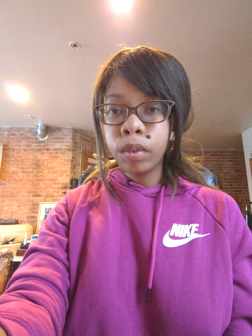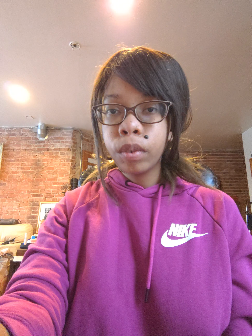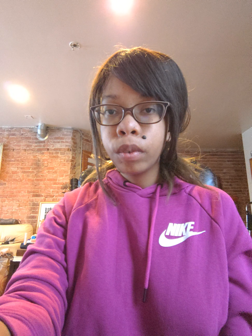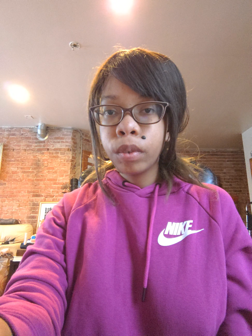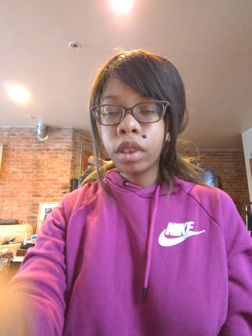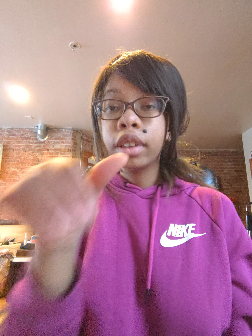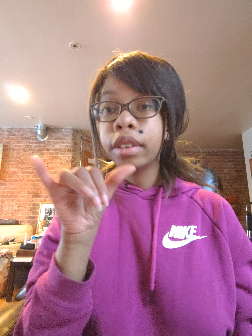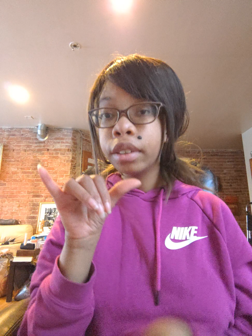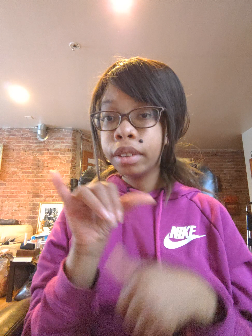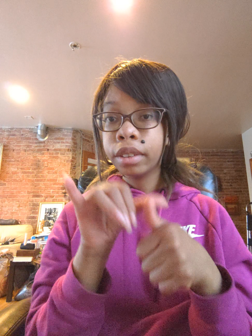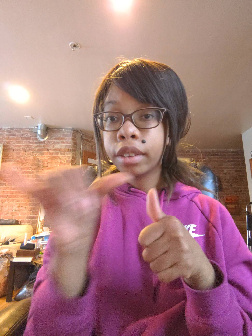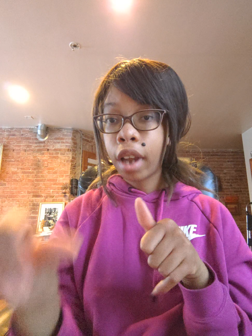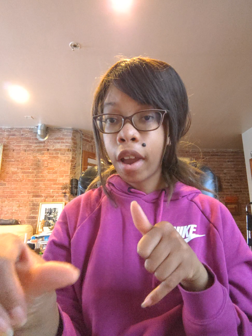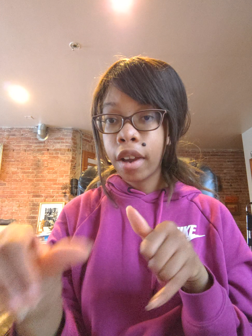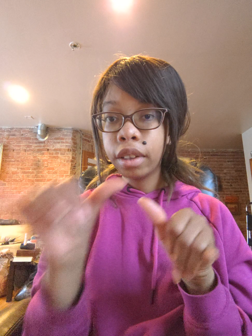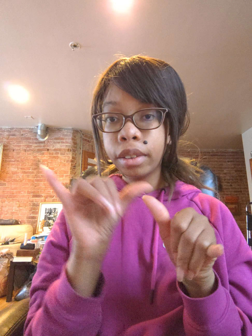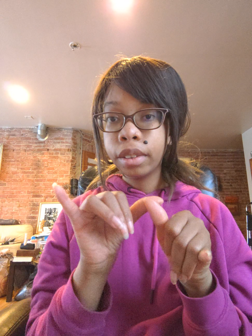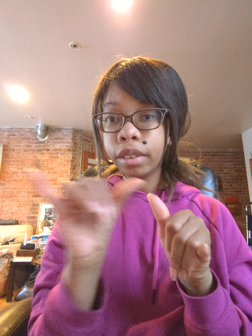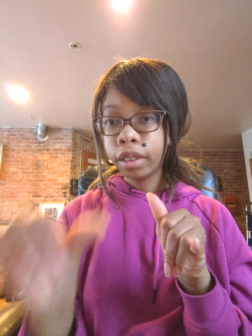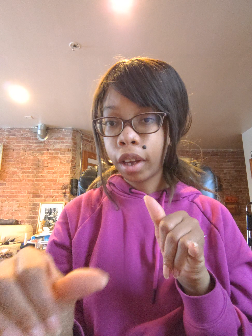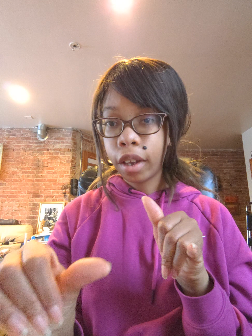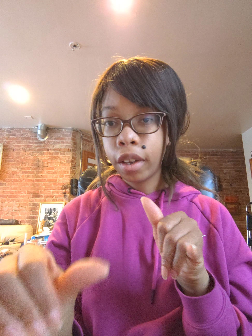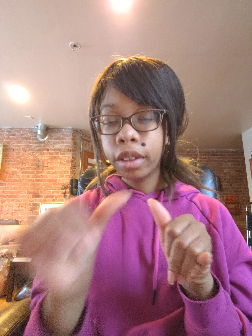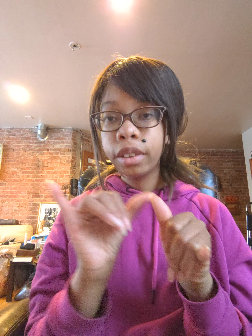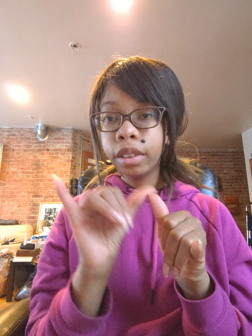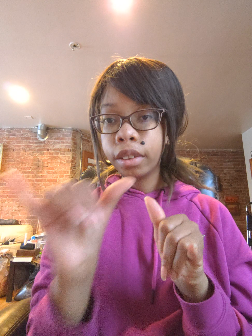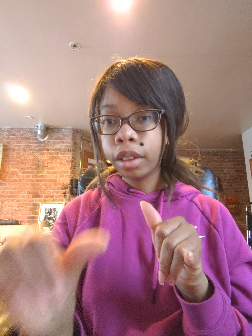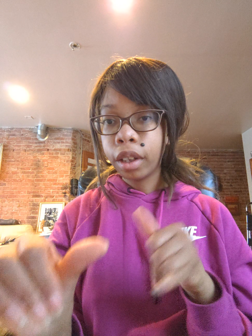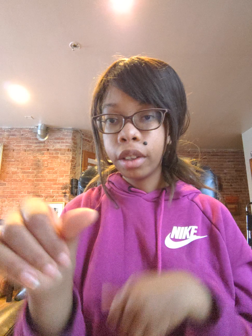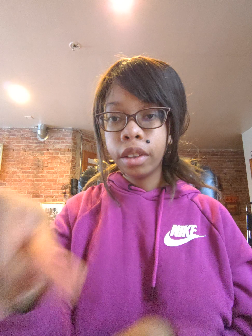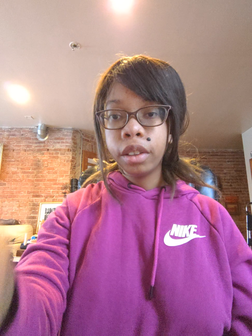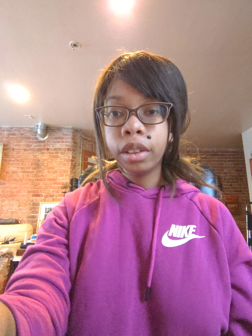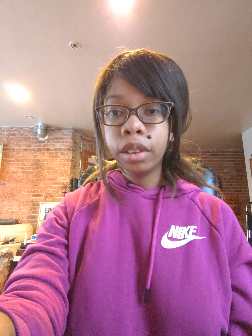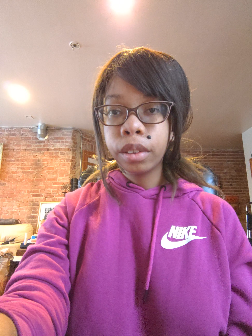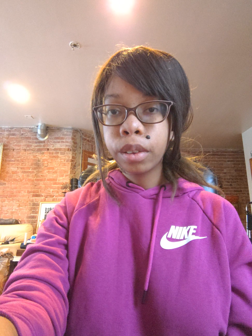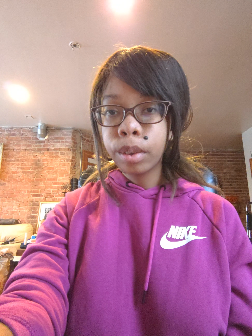stay